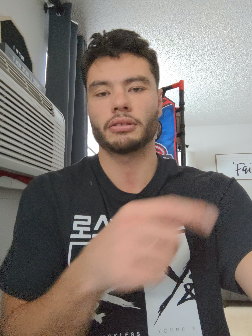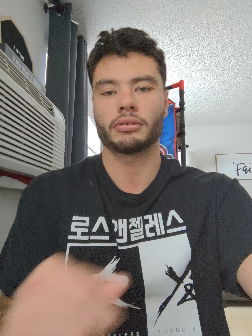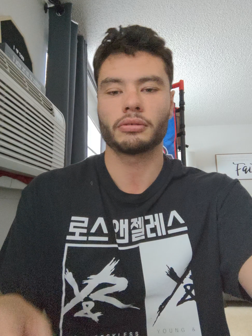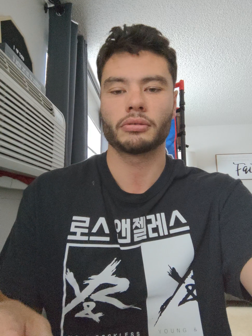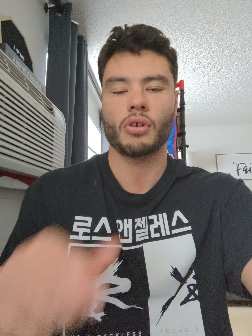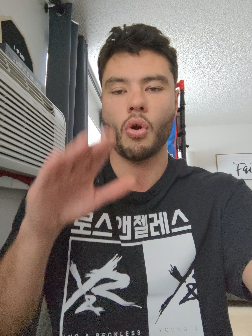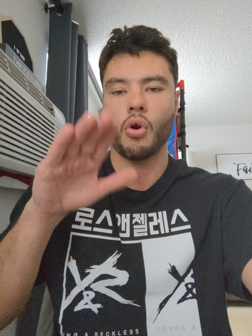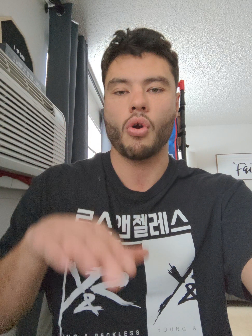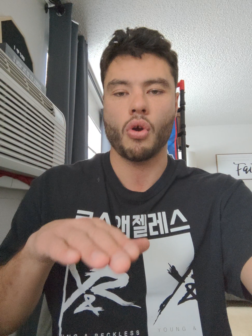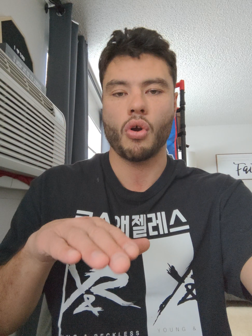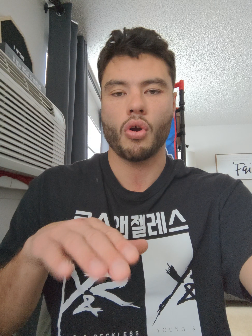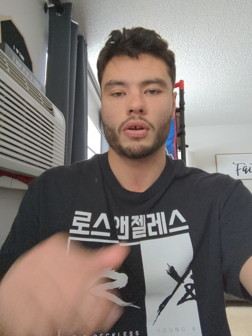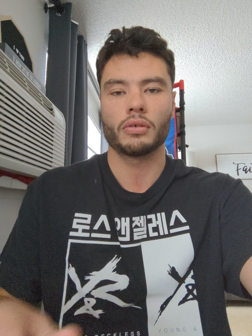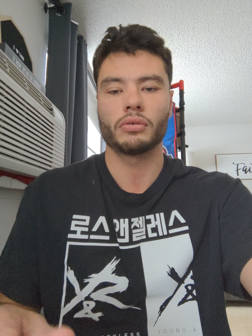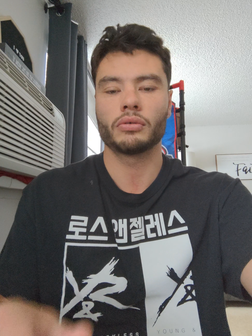on